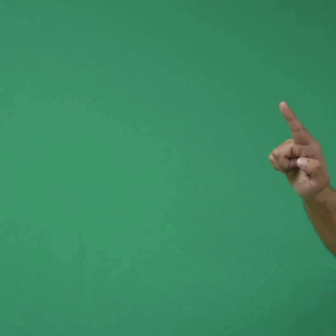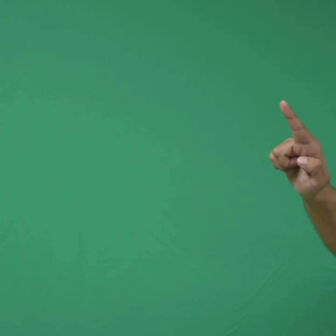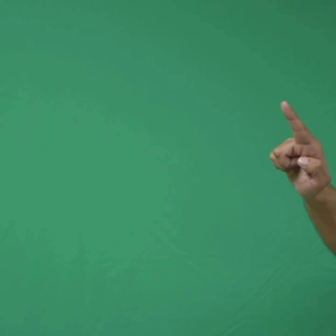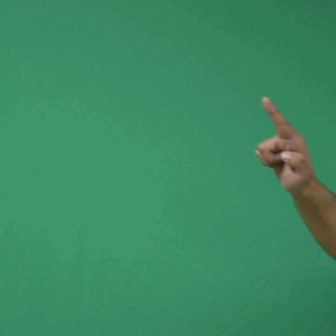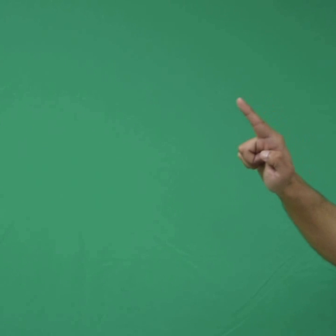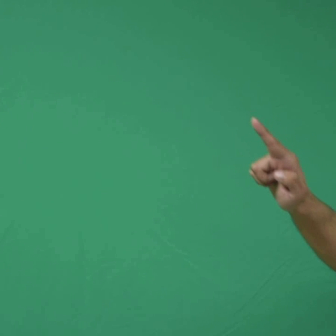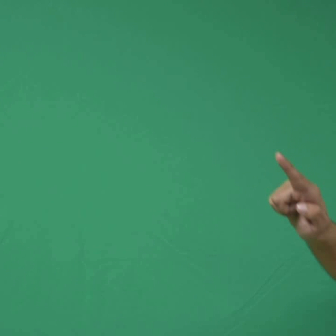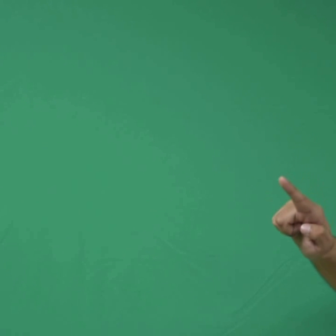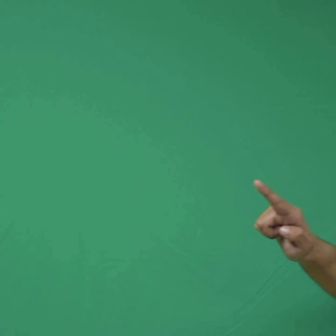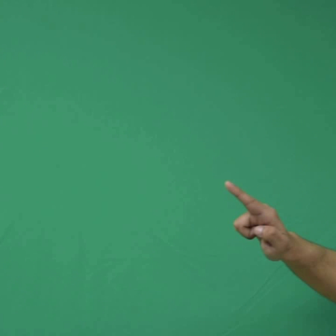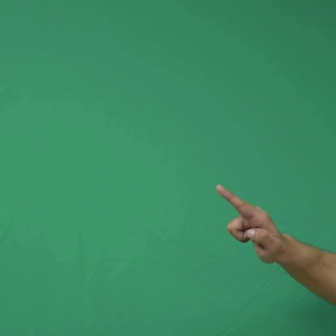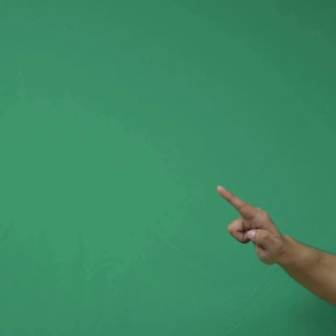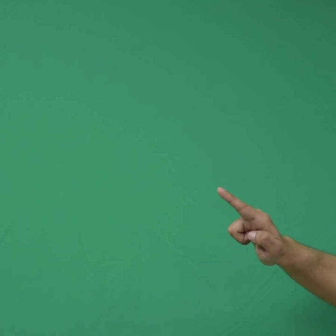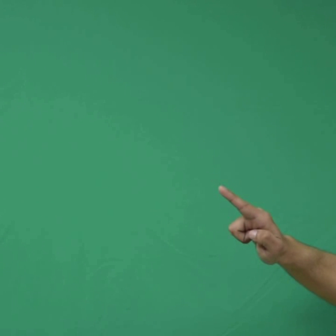Z